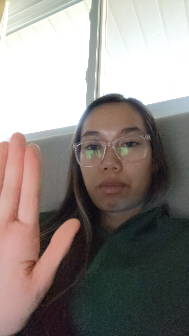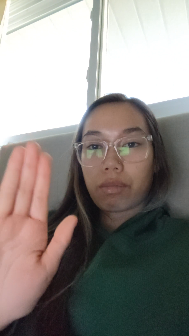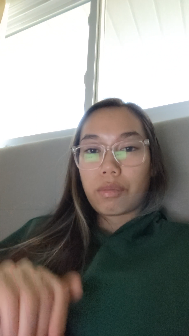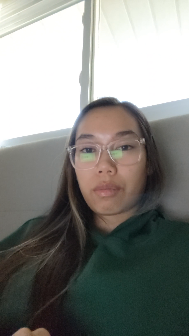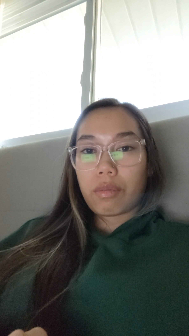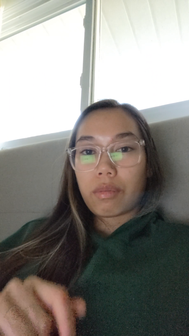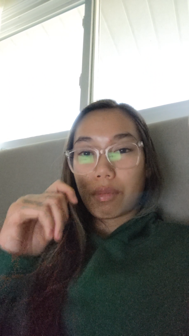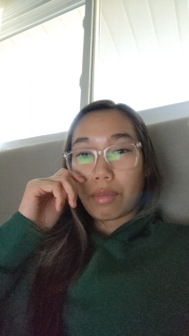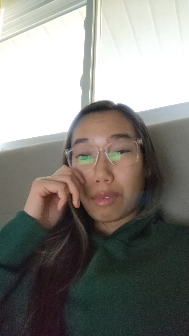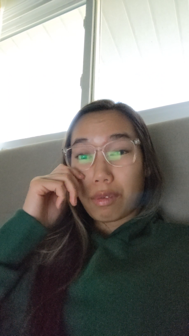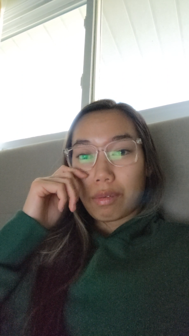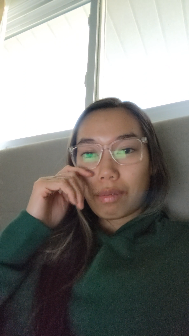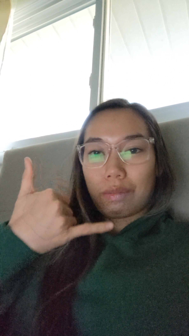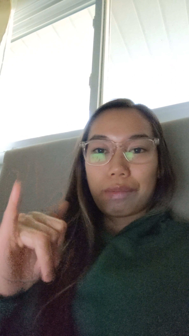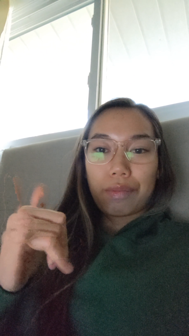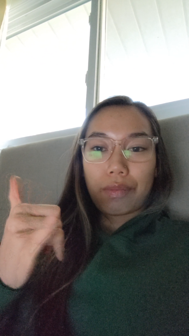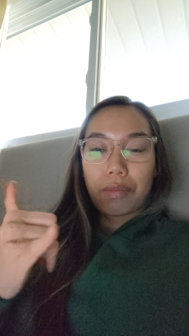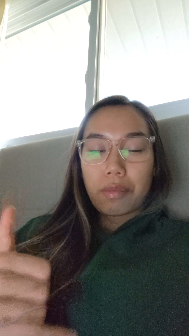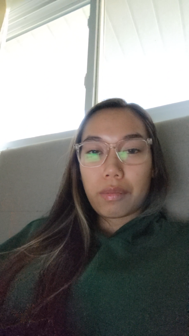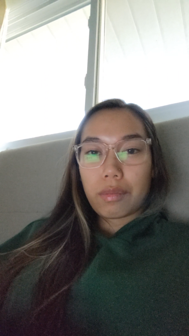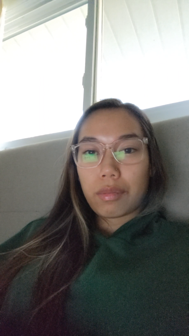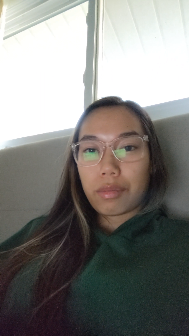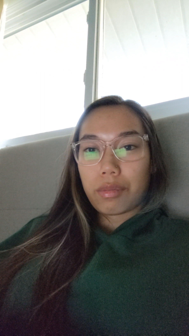party